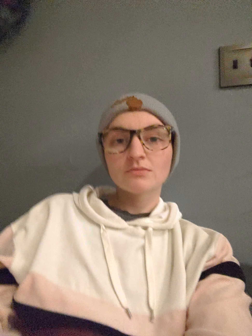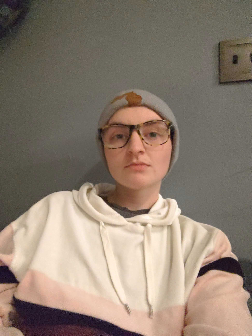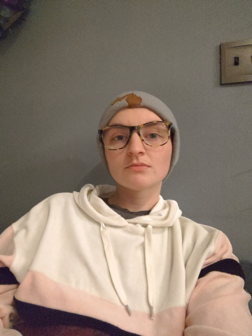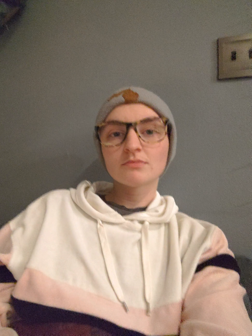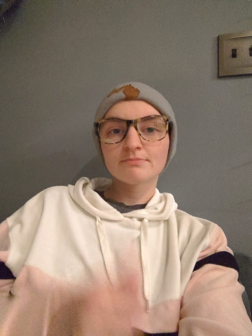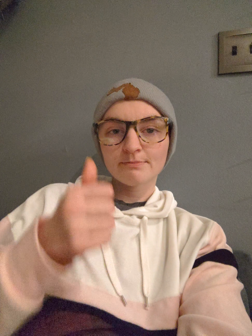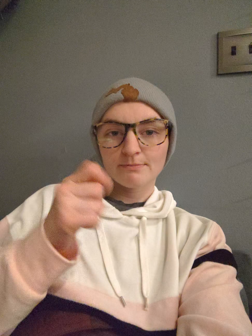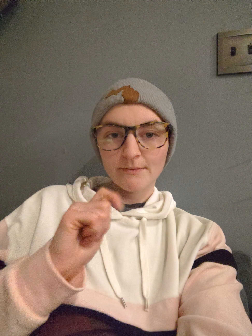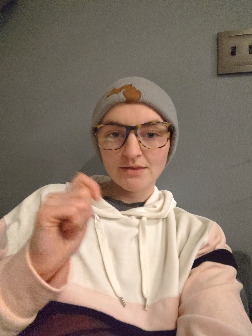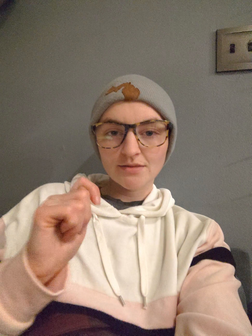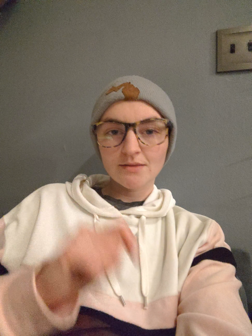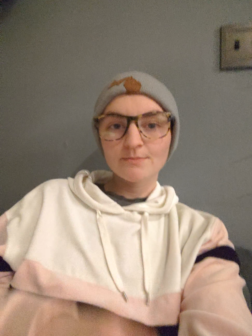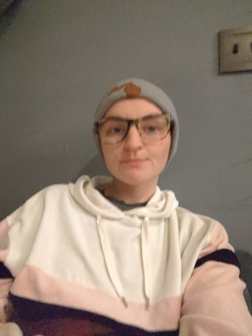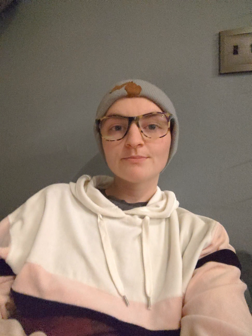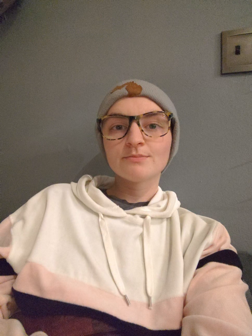potty